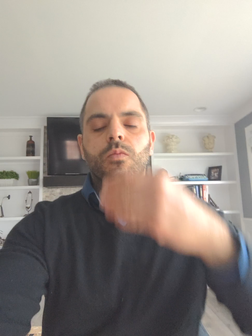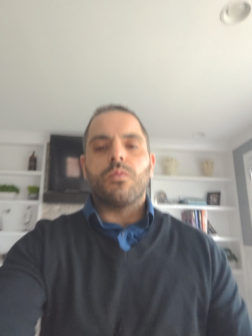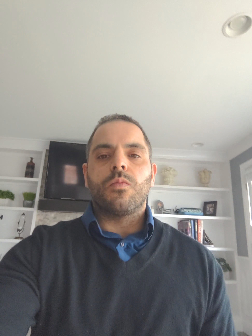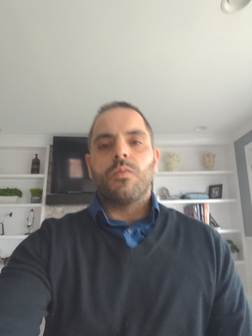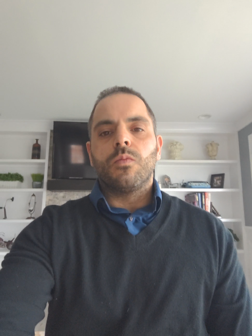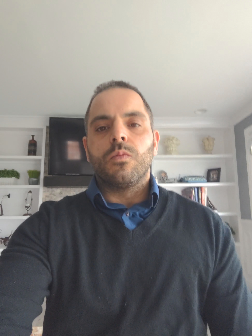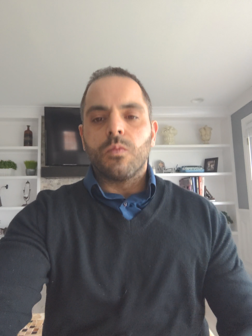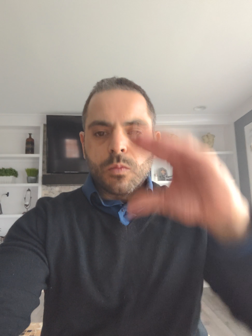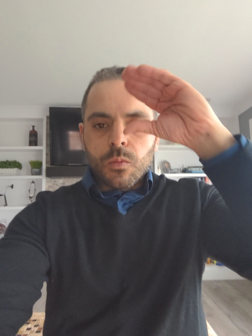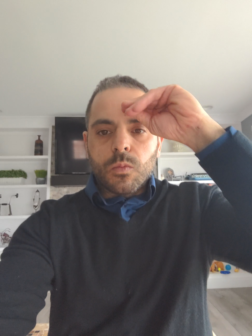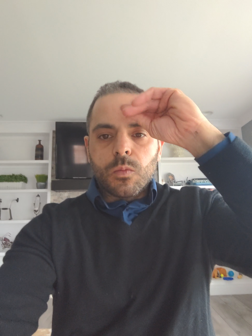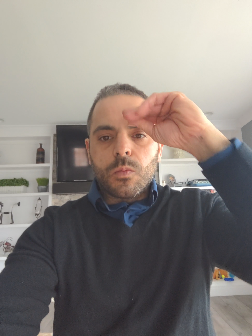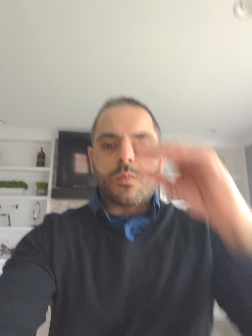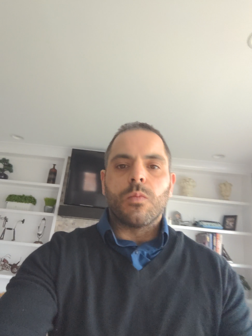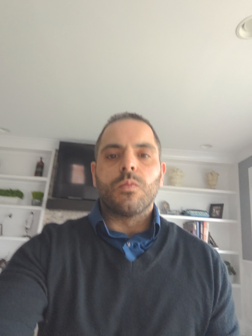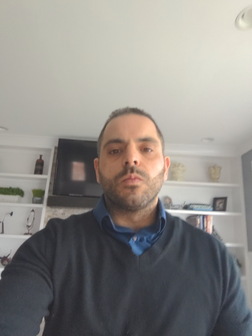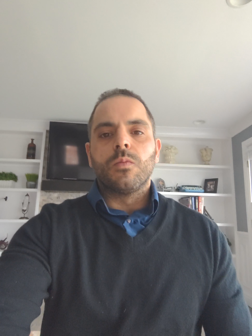boy